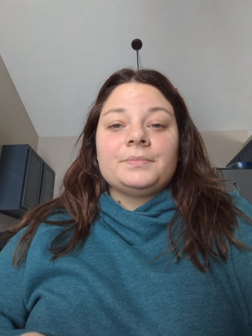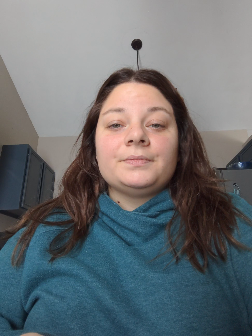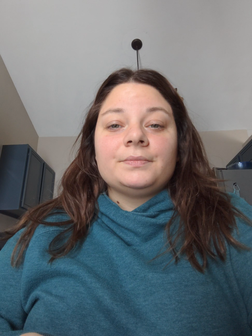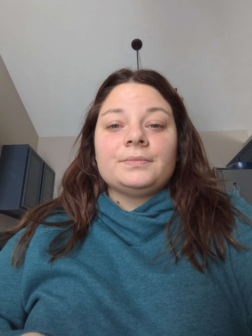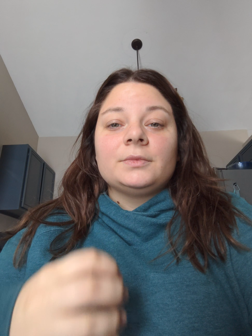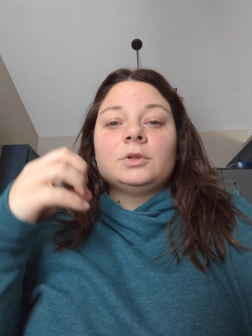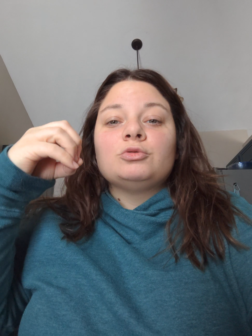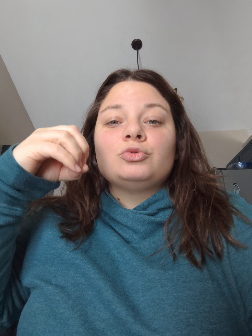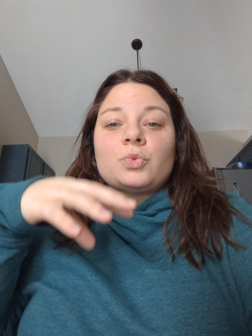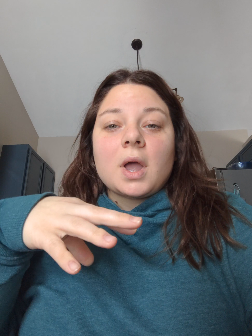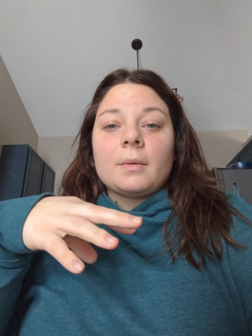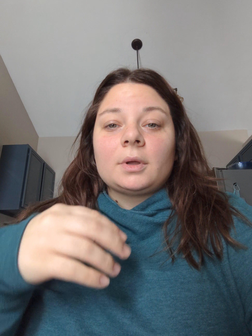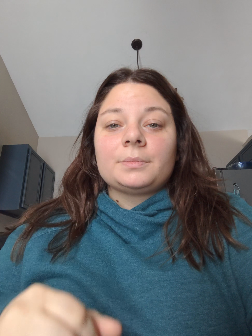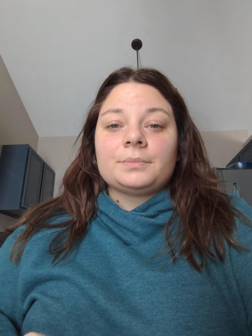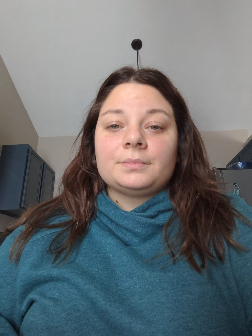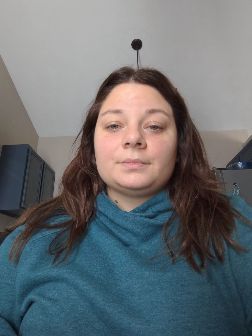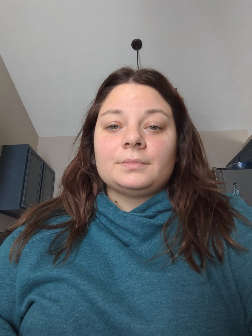drop